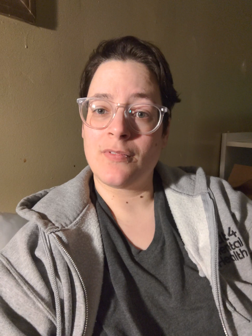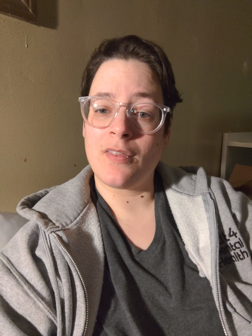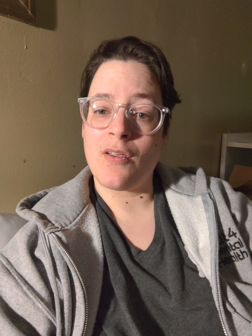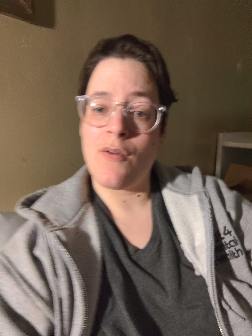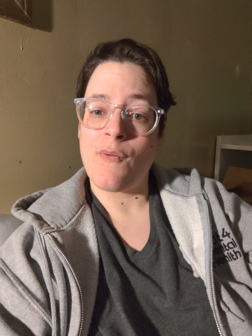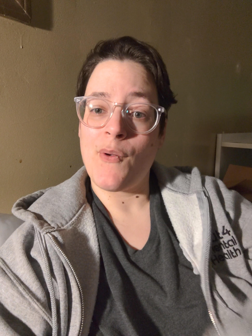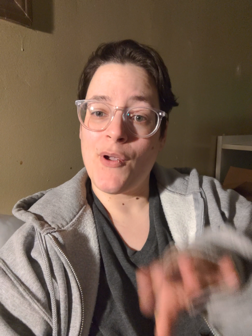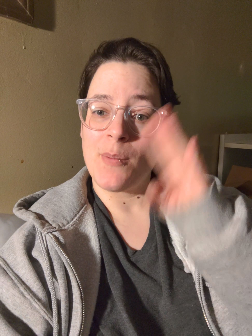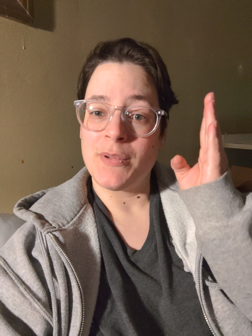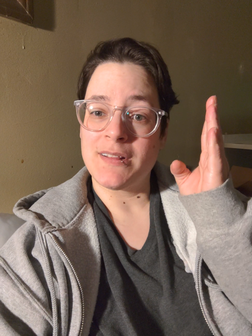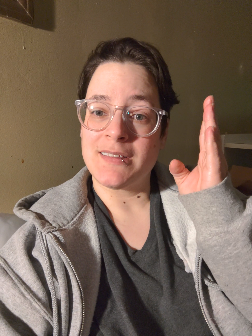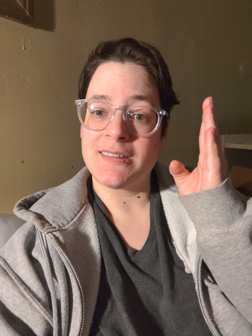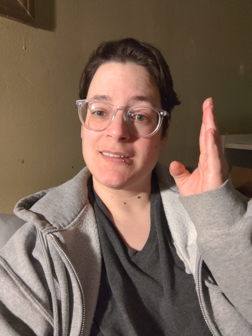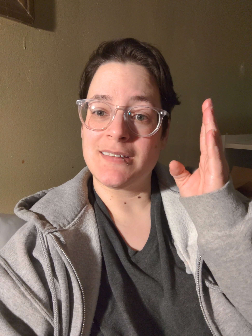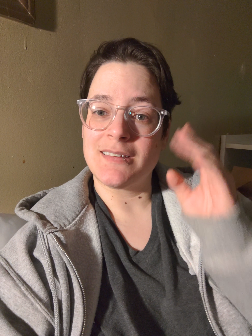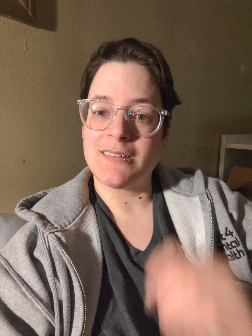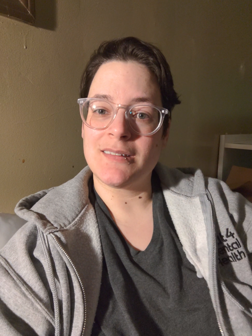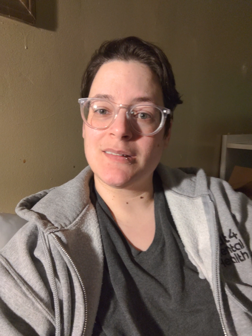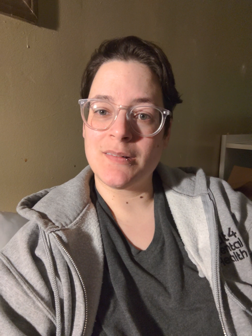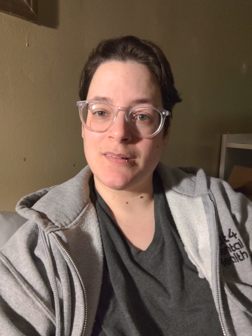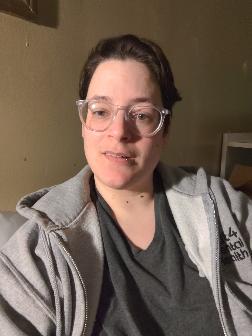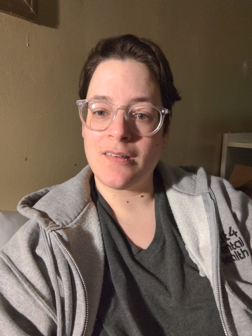open